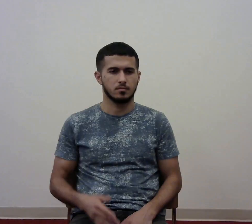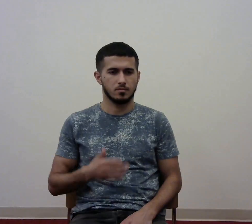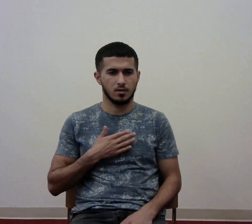mən